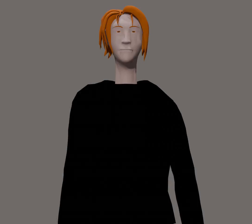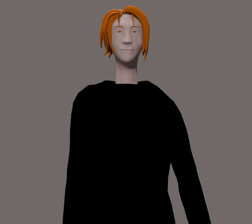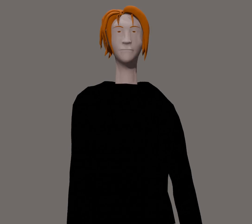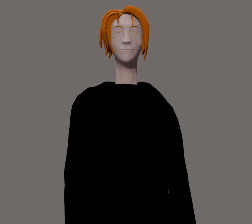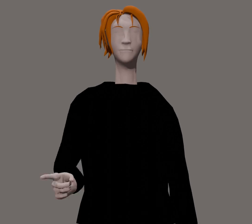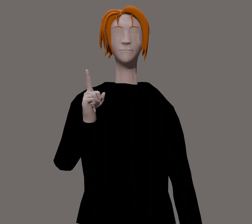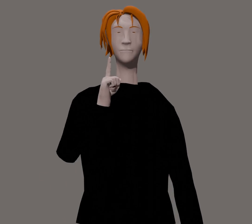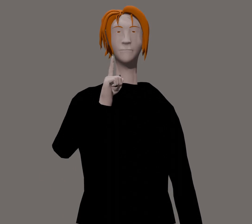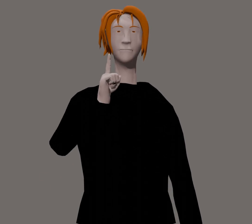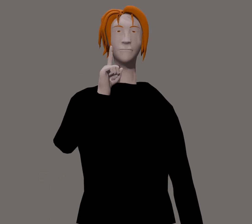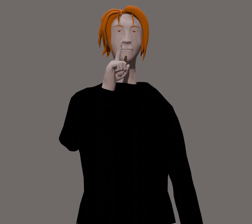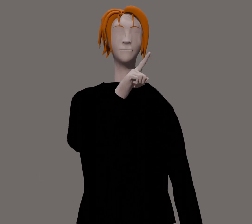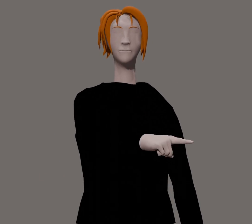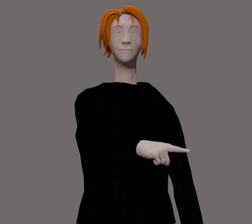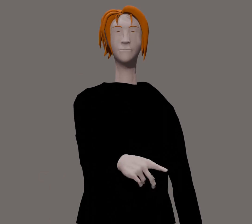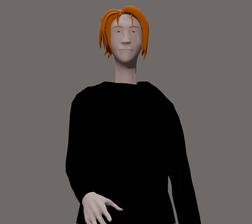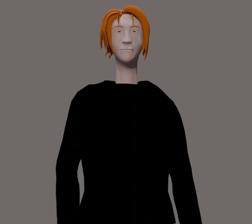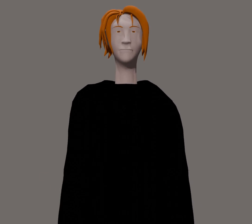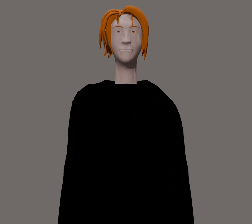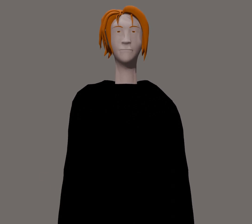Command